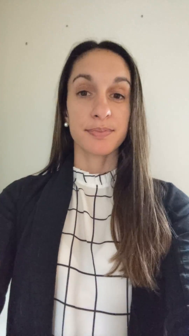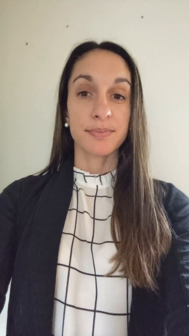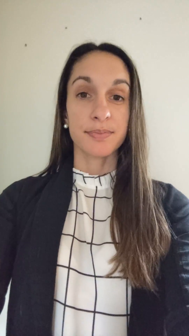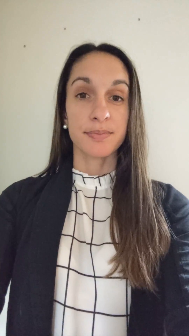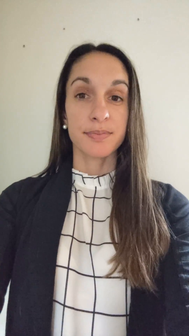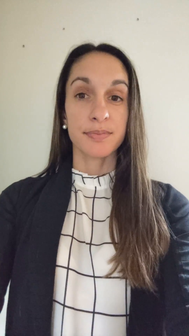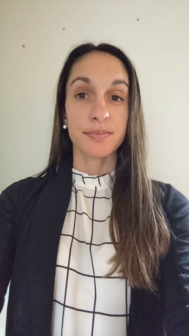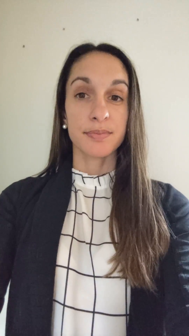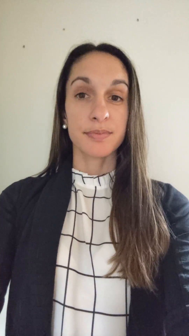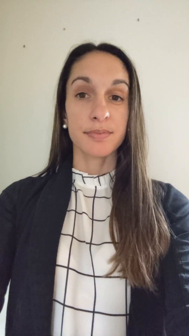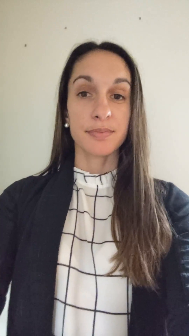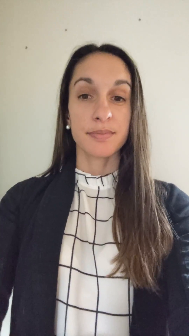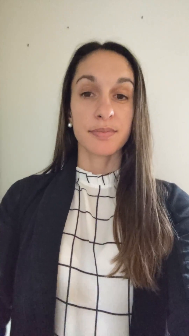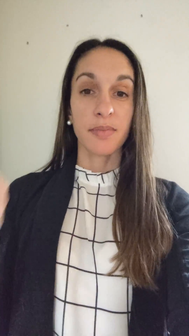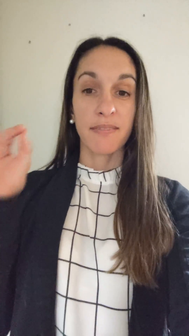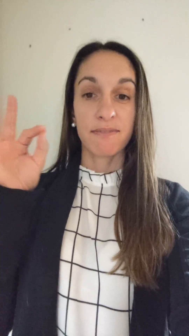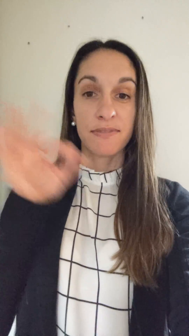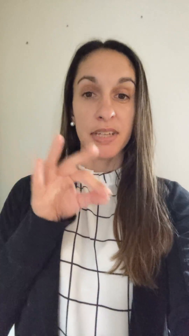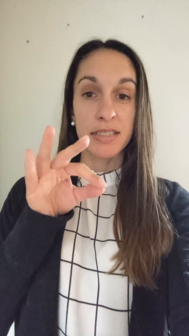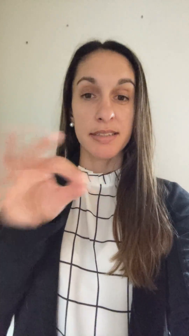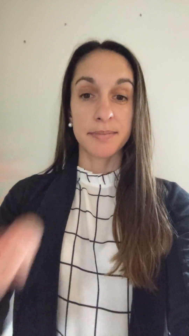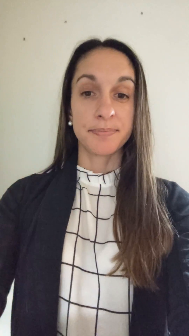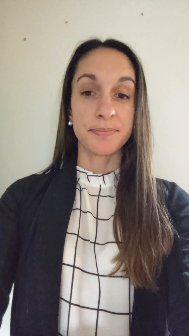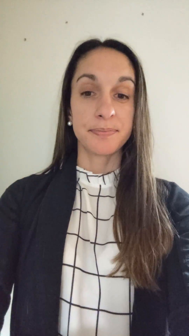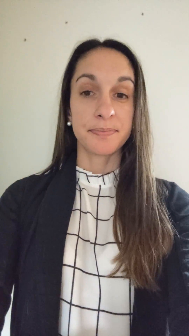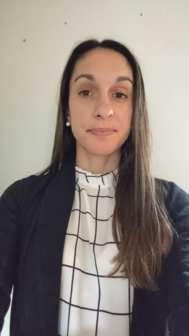fit